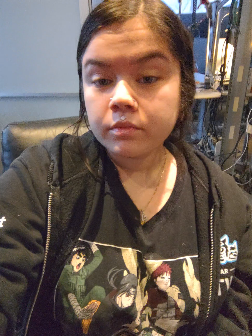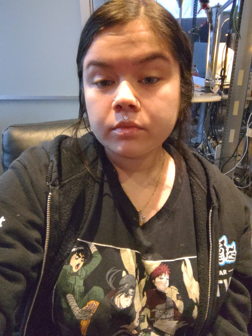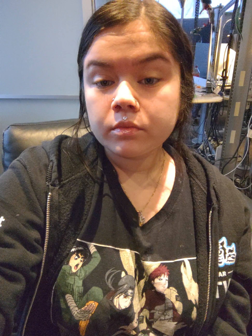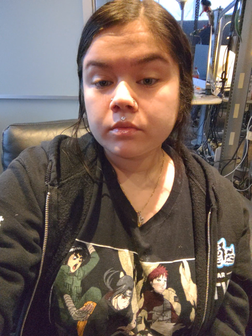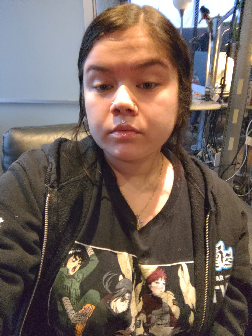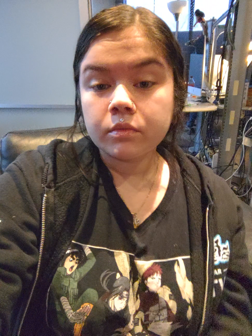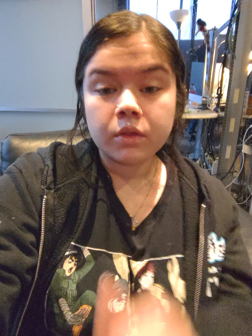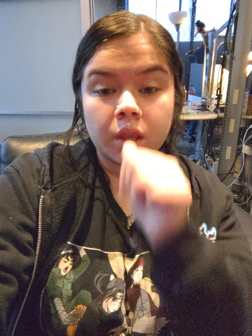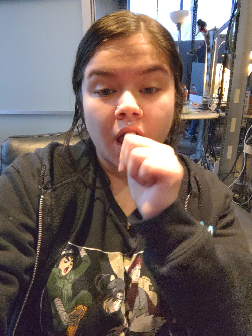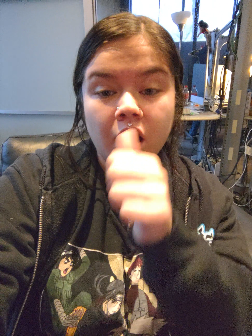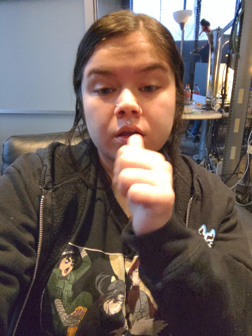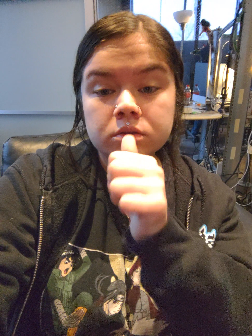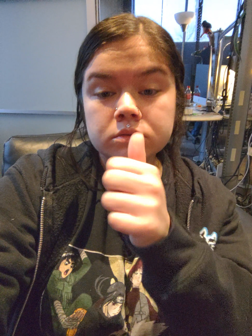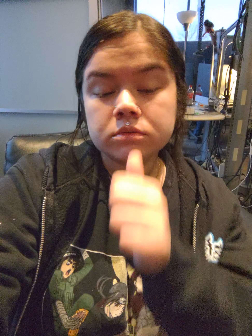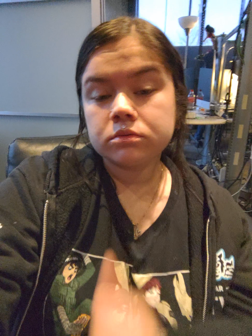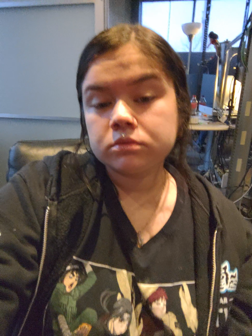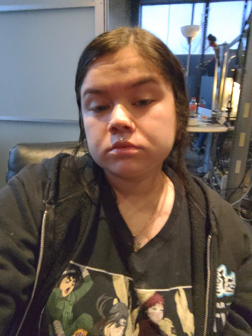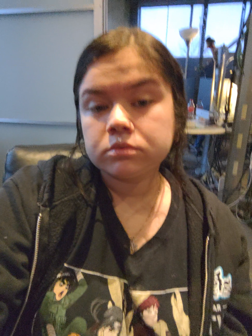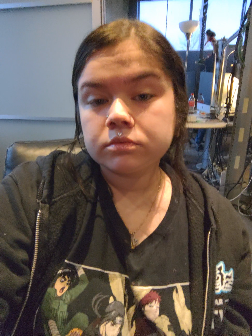nuts